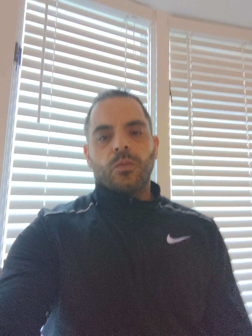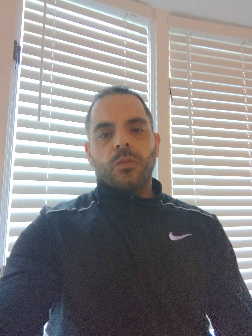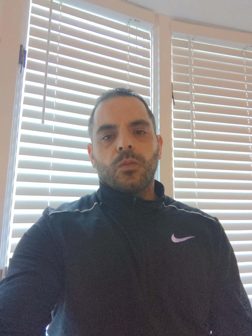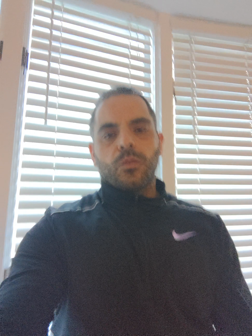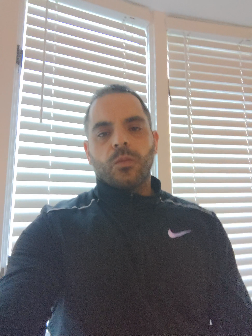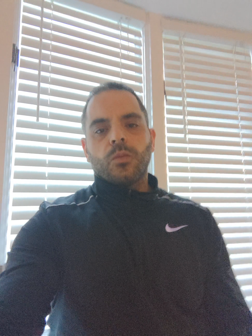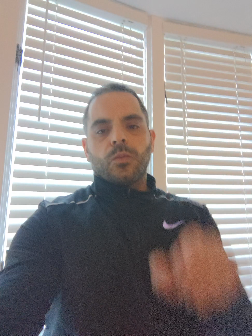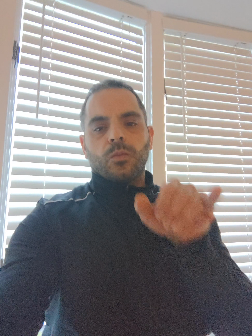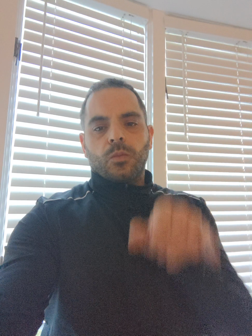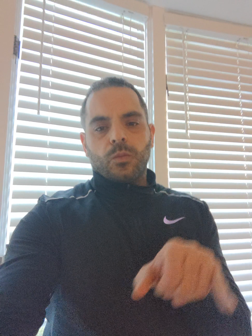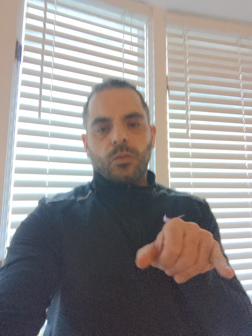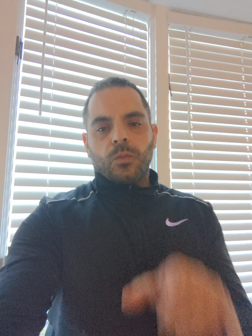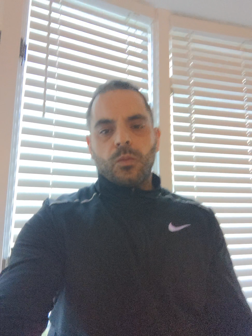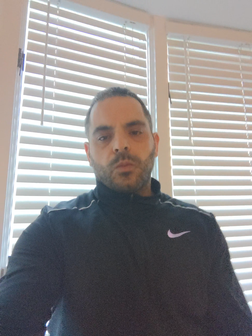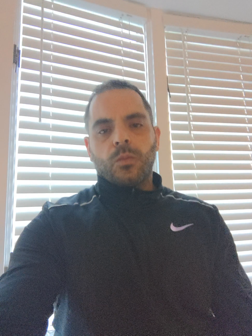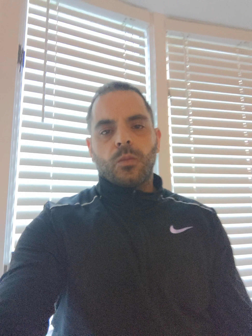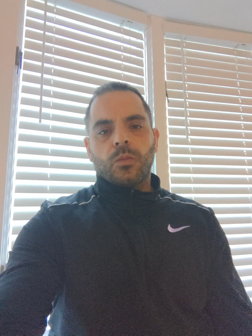stay